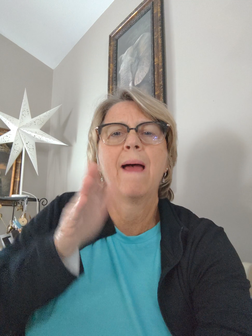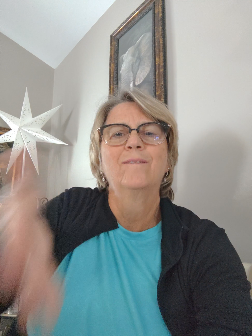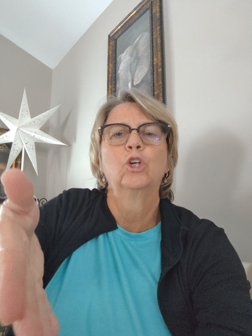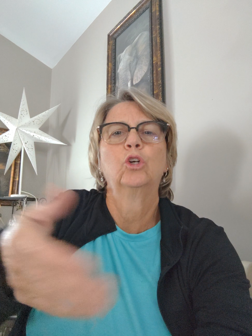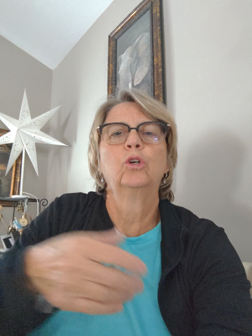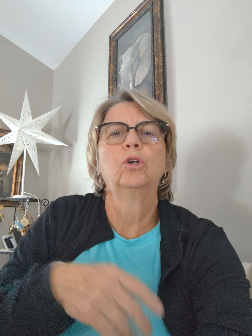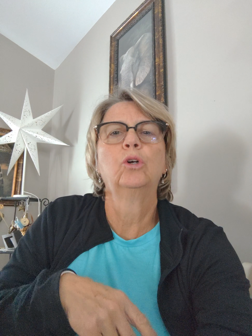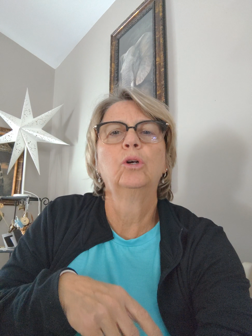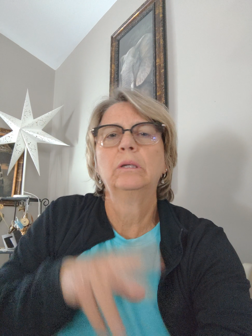after